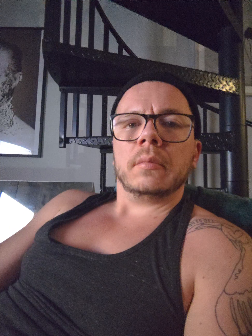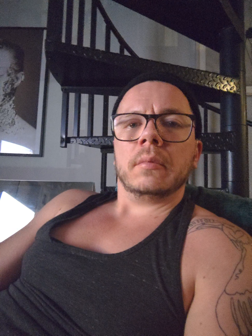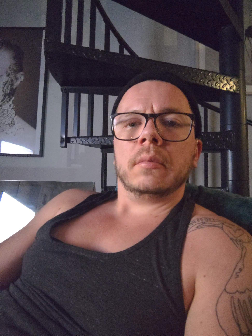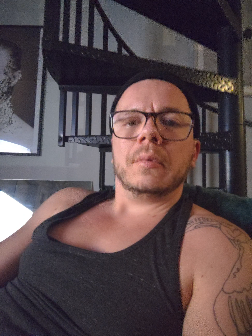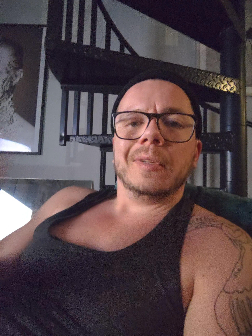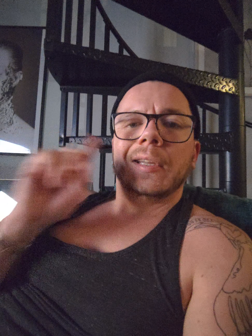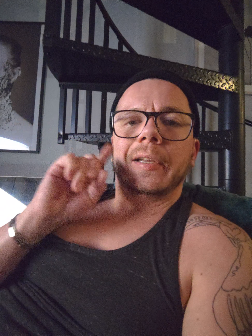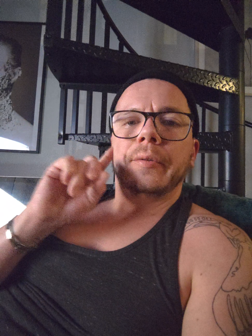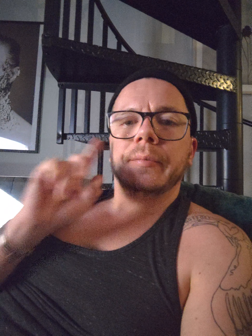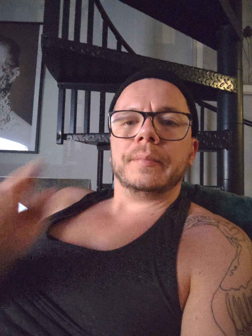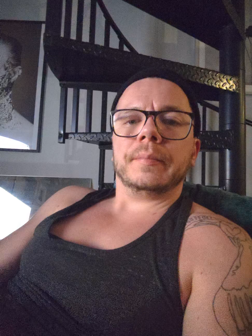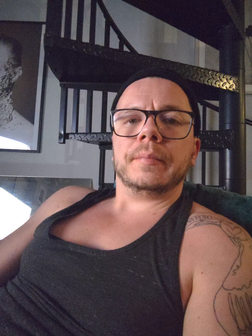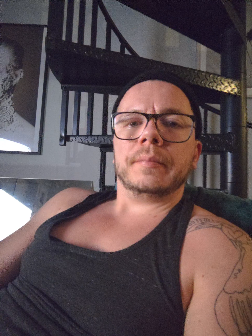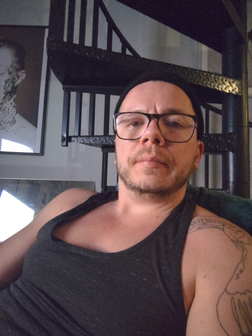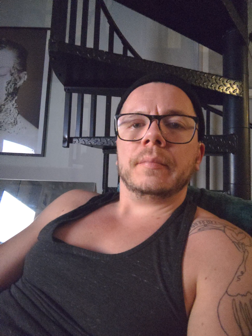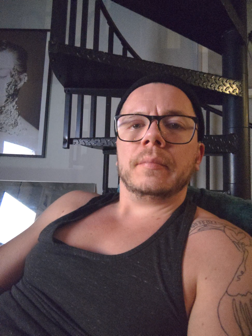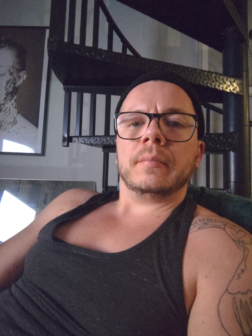ear